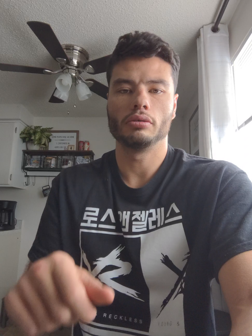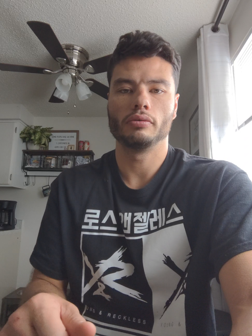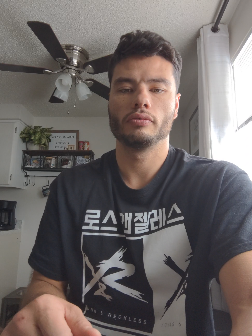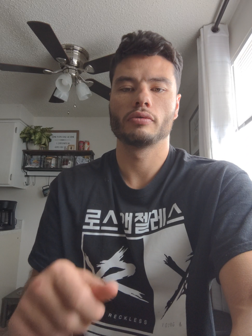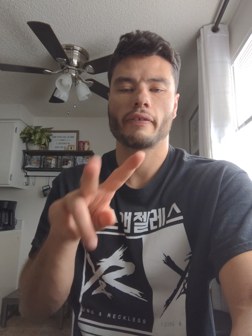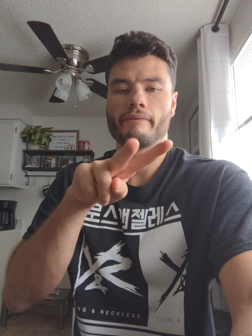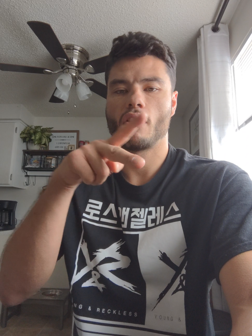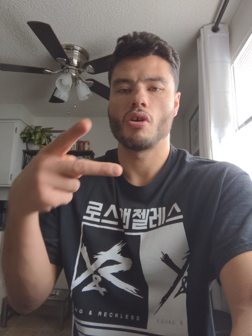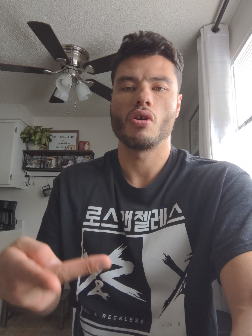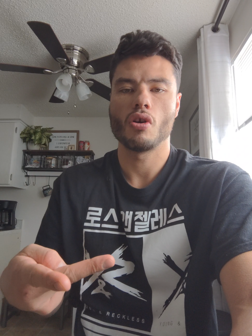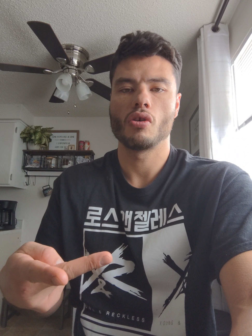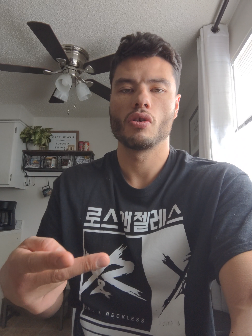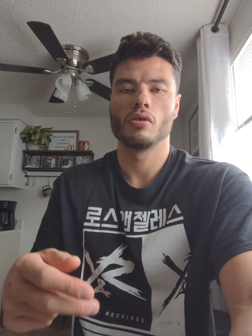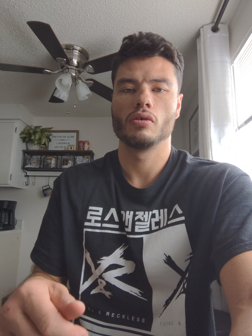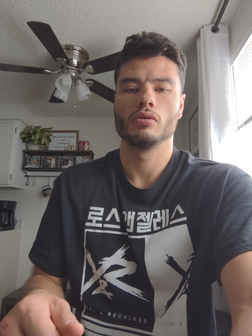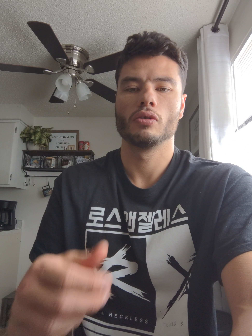fall